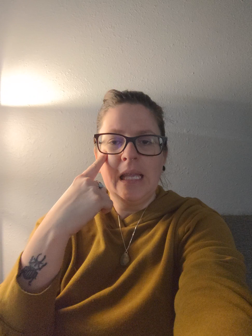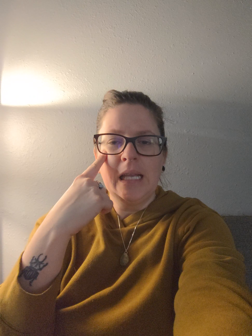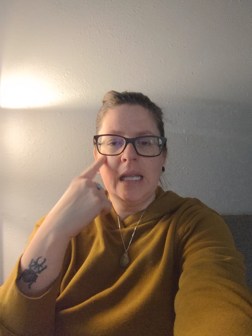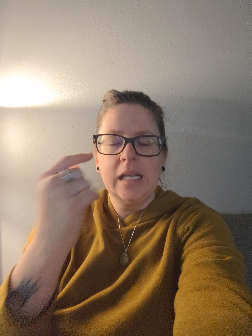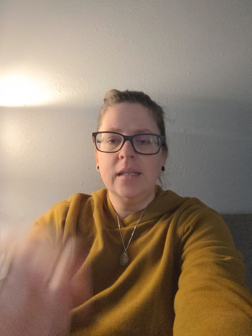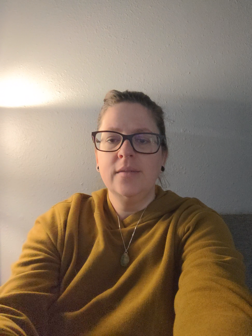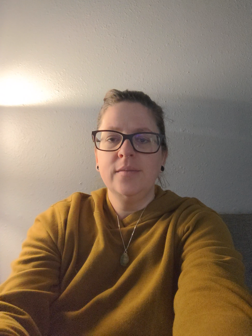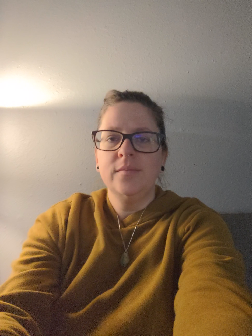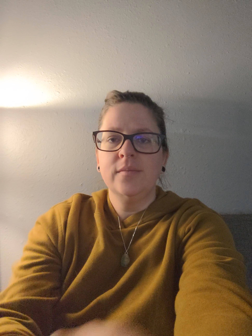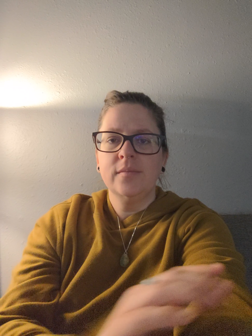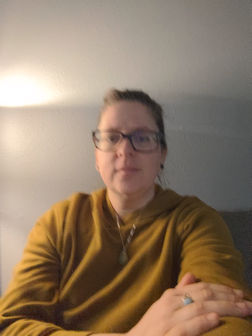think